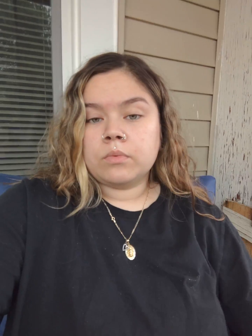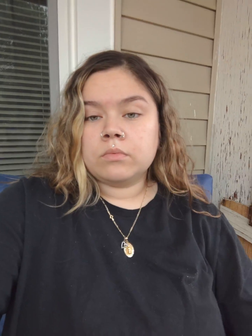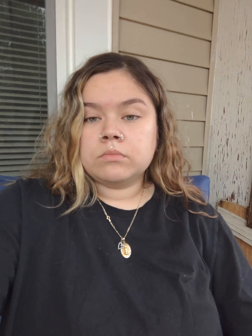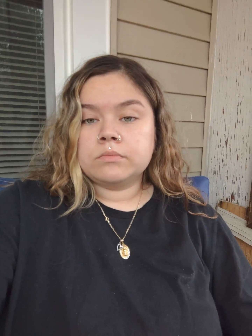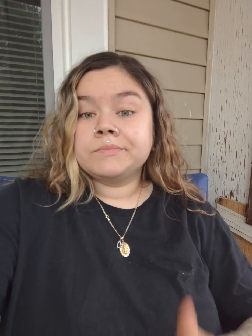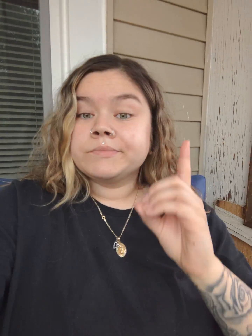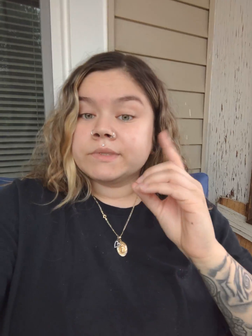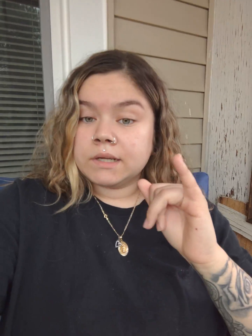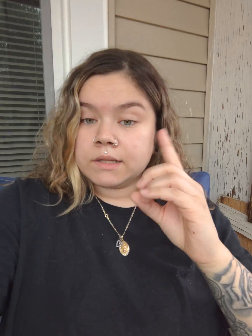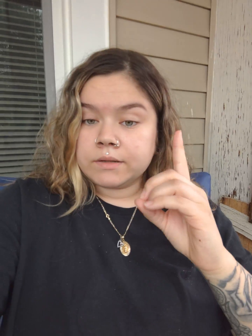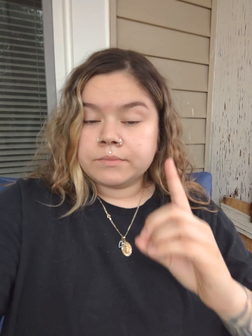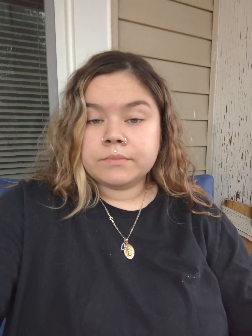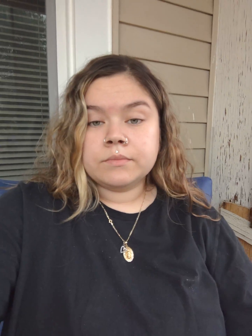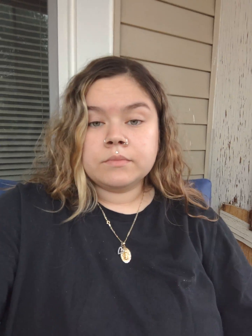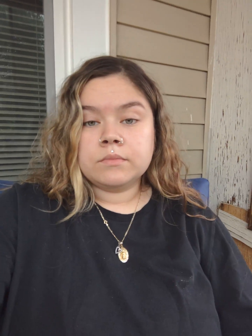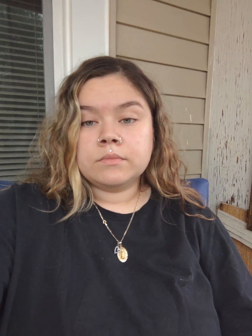did